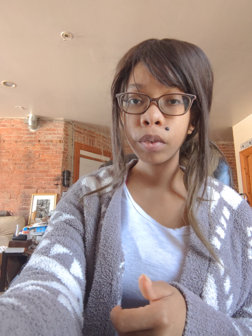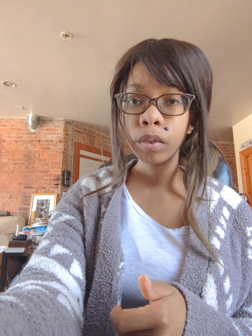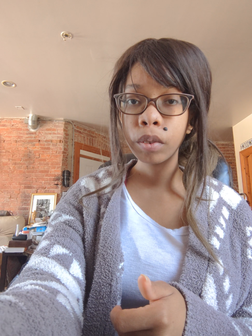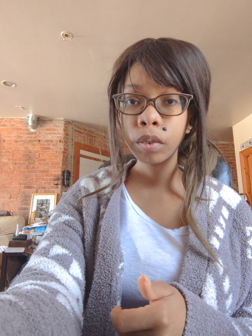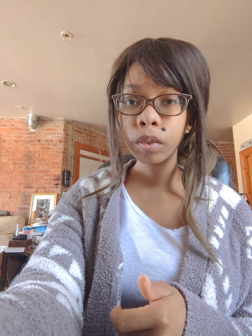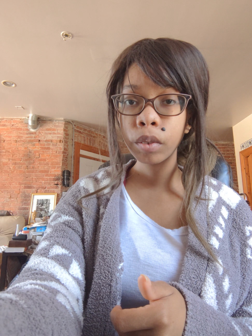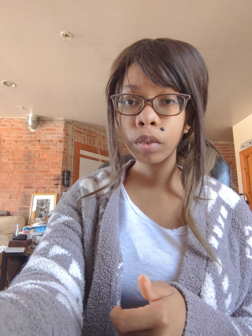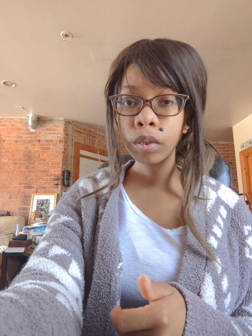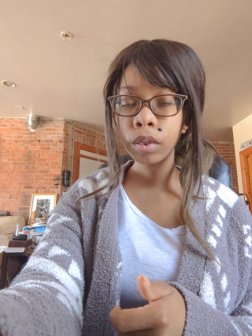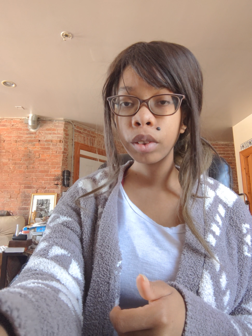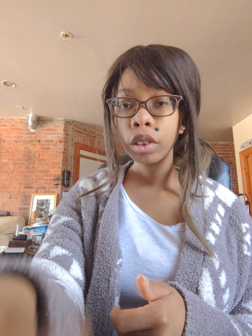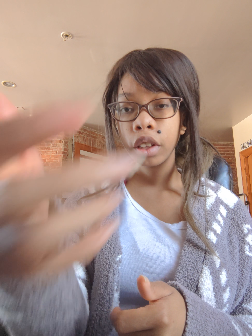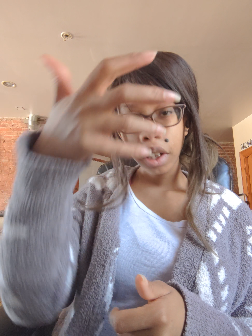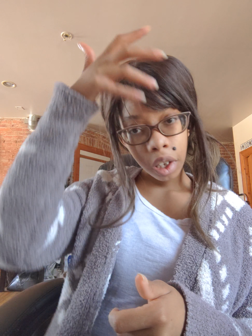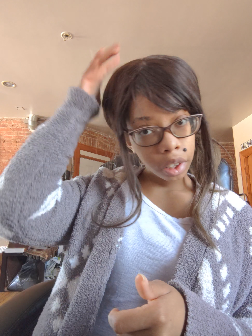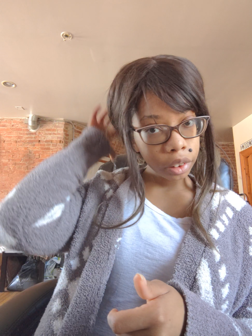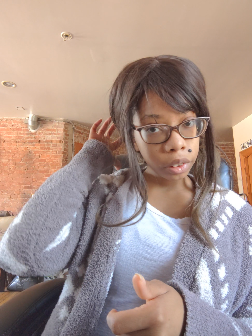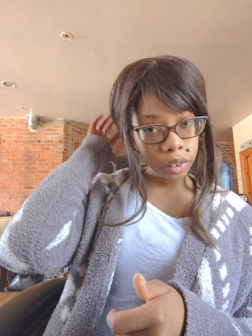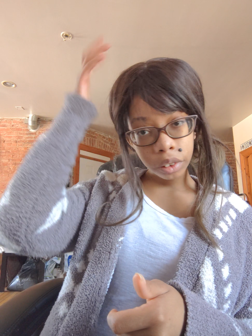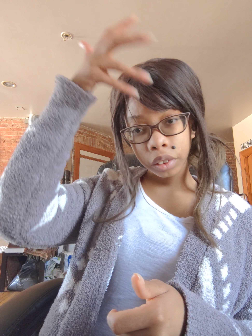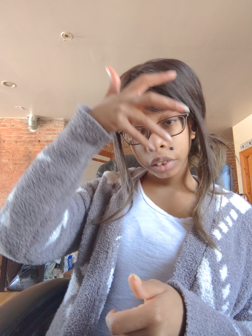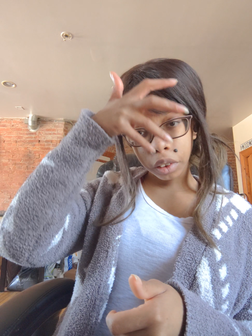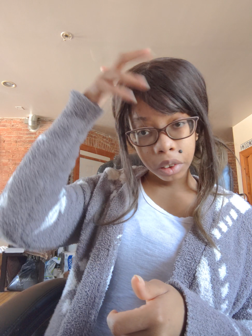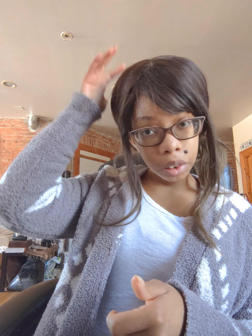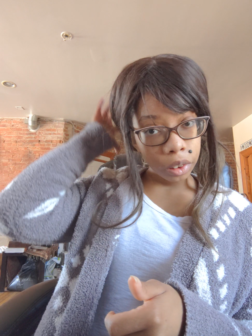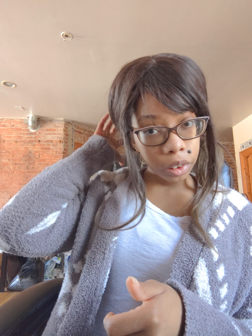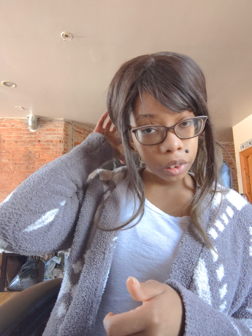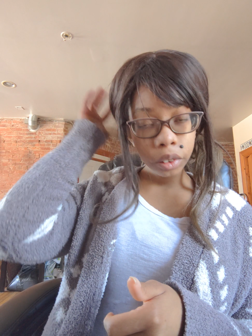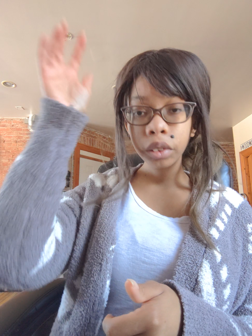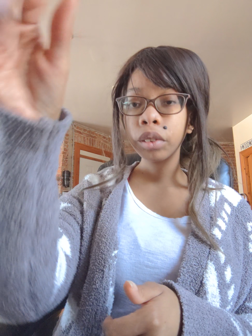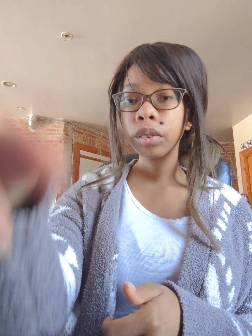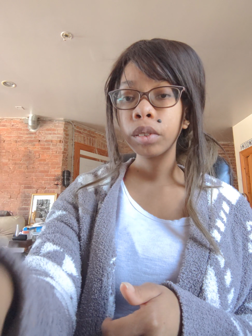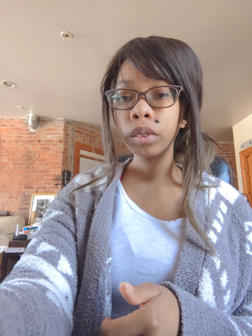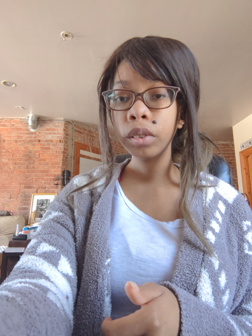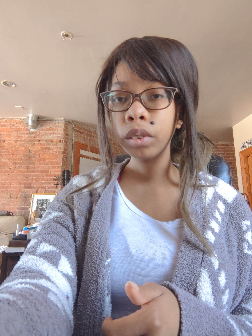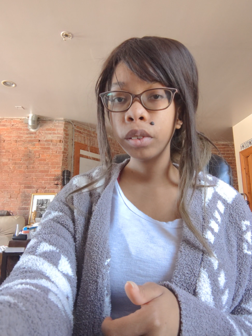lion